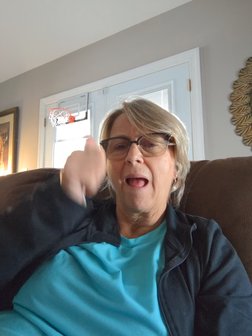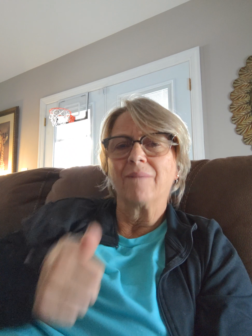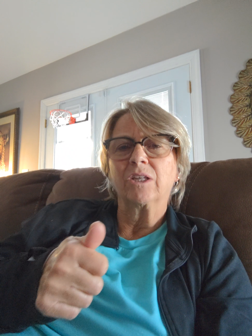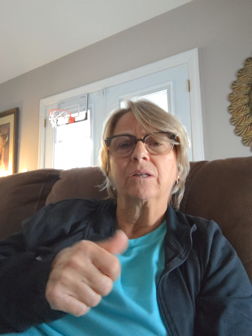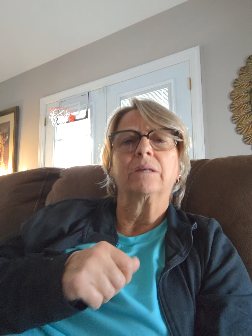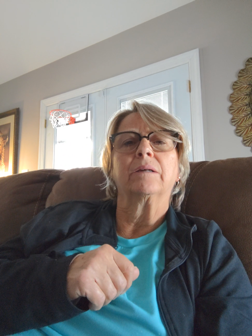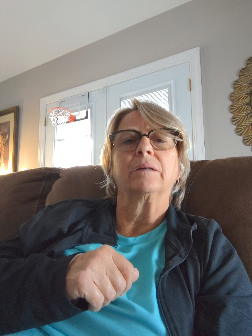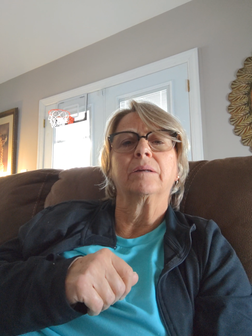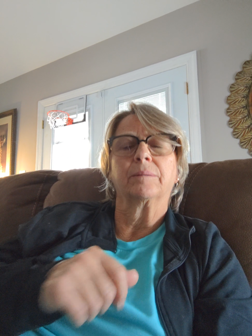every